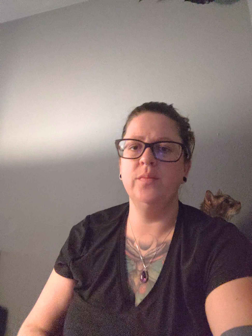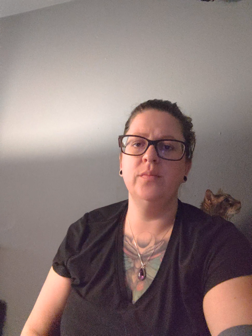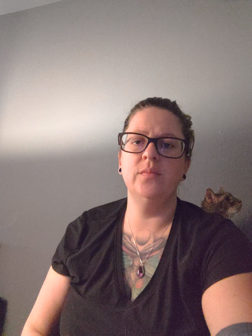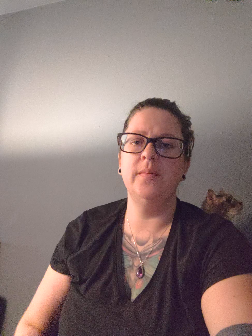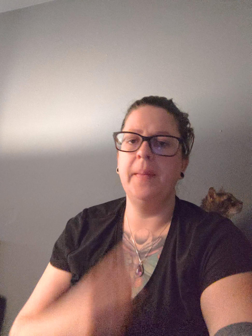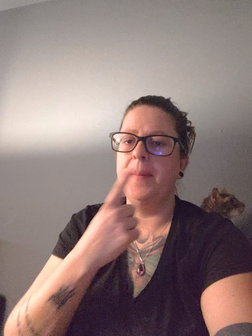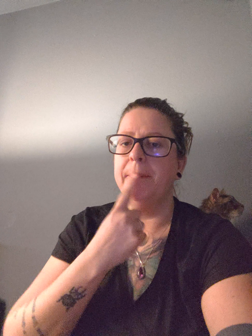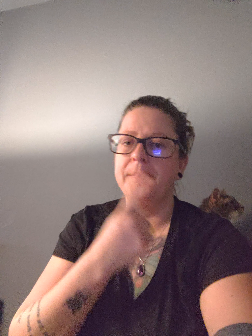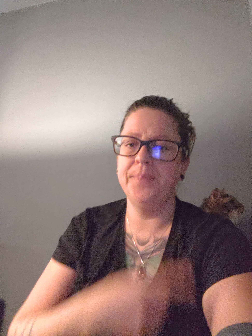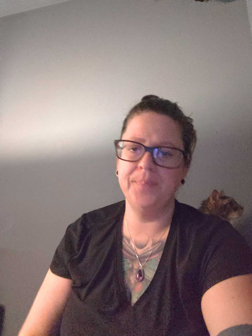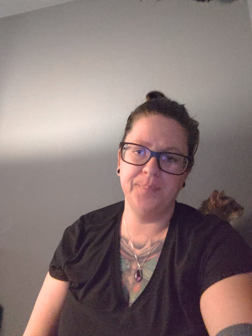lips